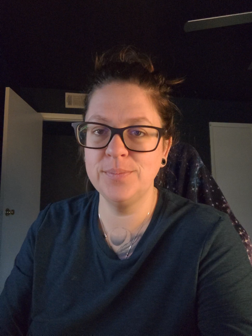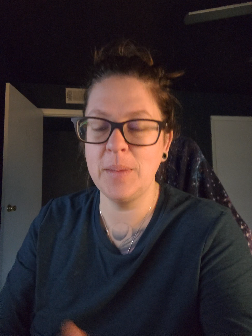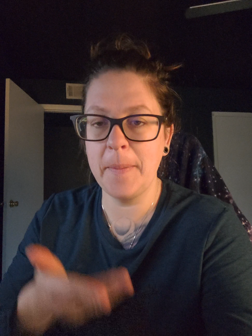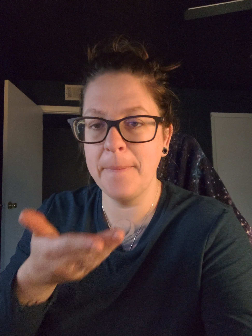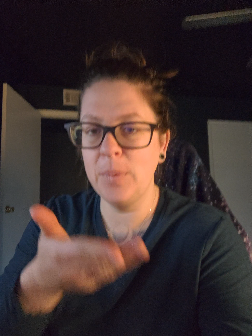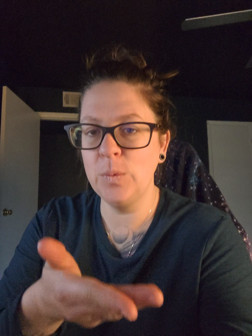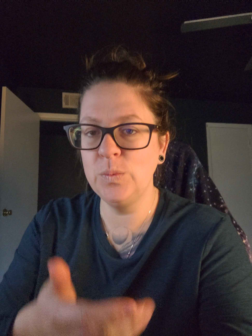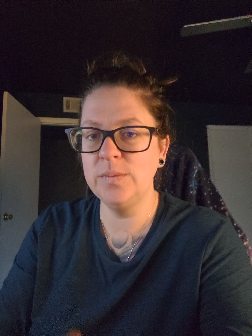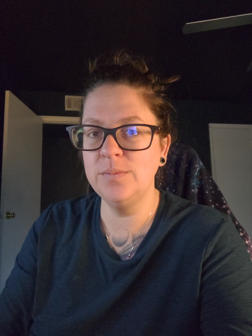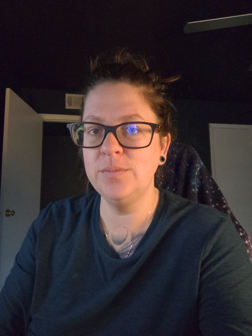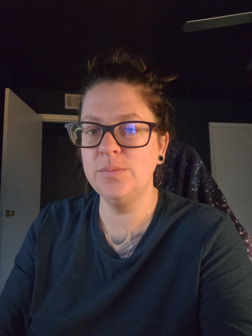boat